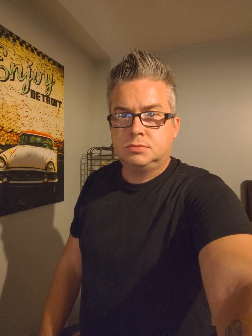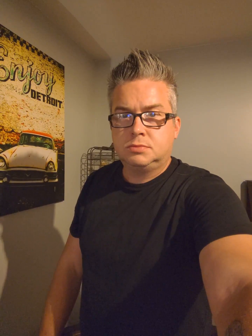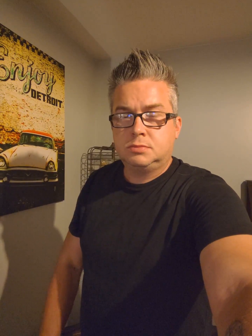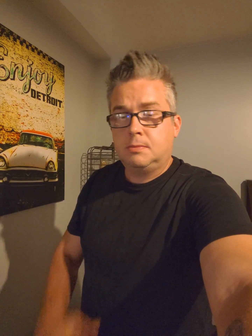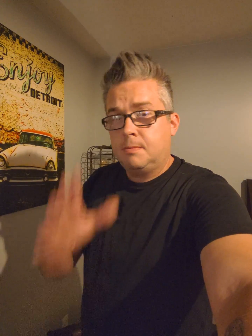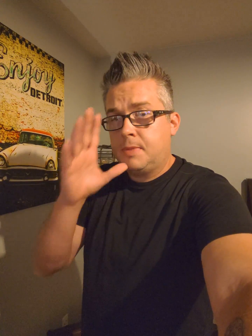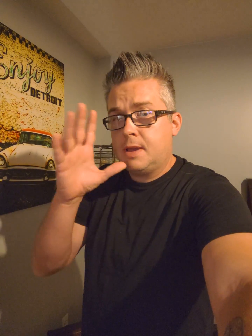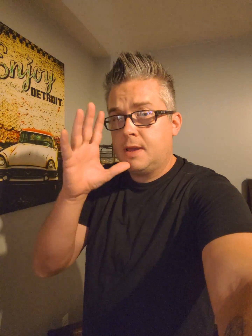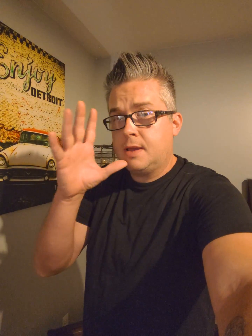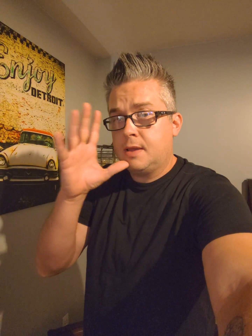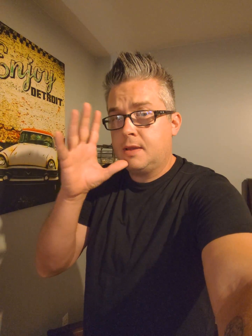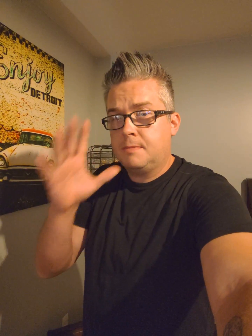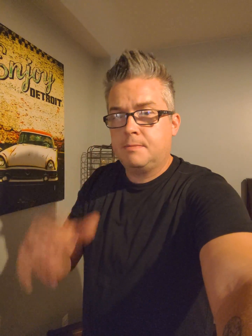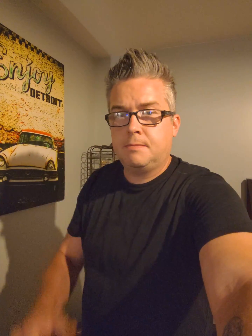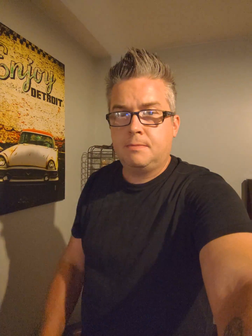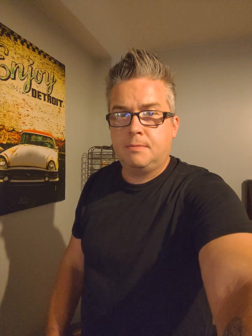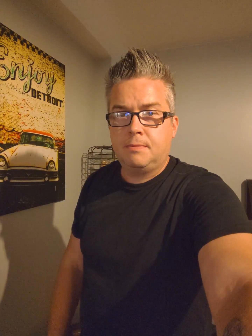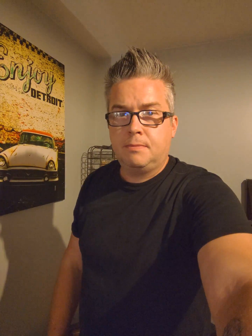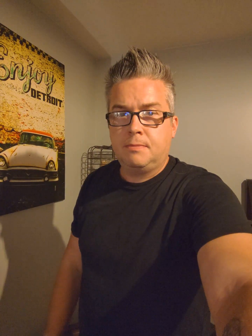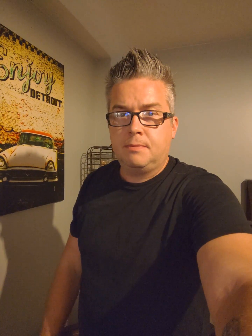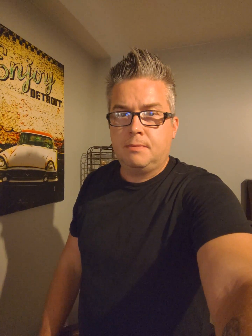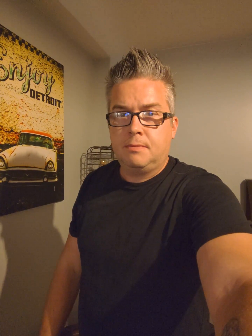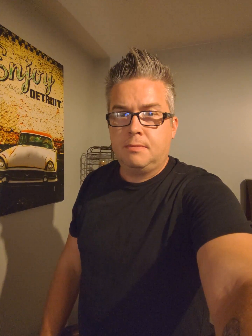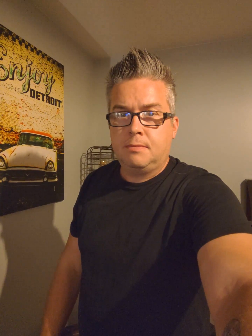mommy